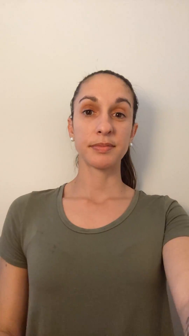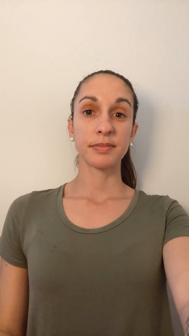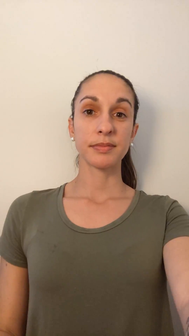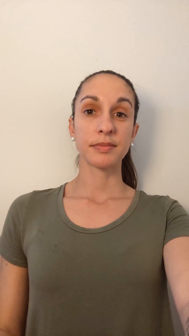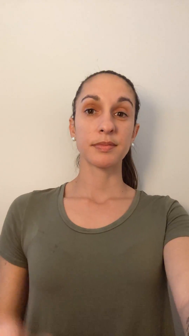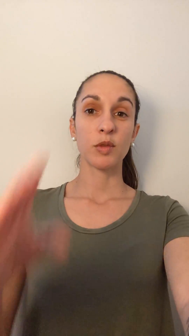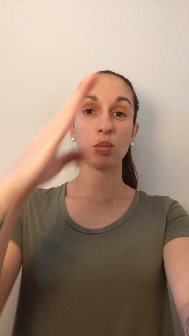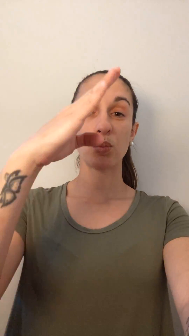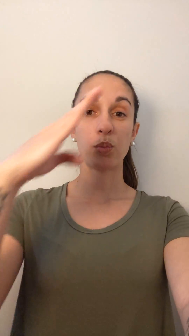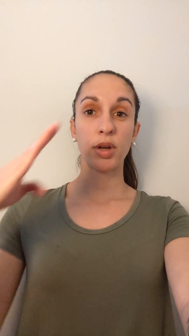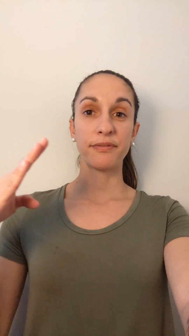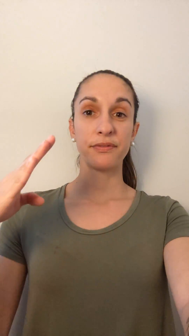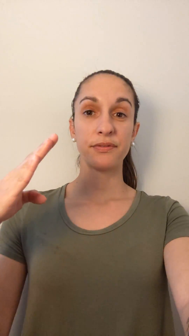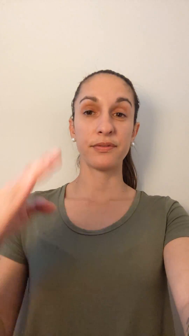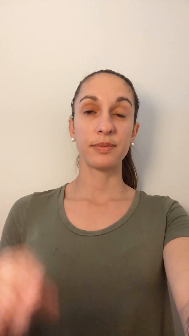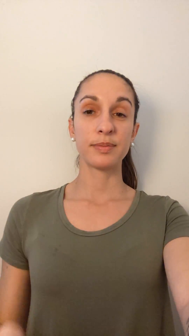roof